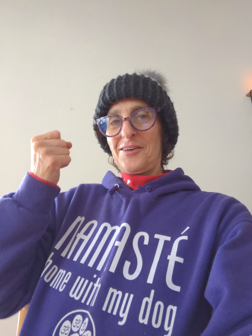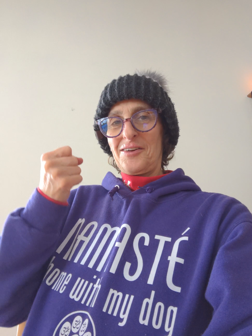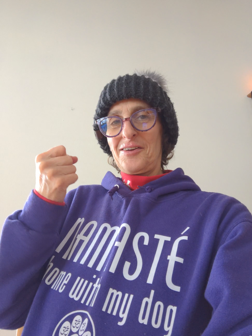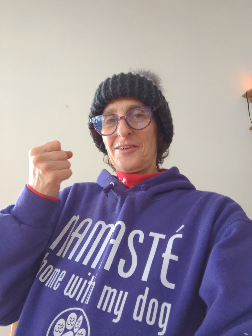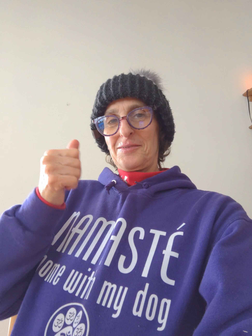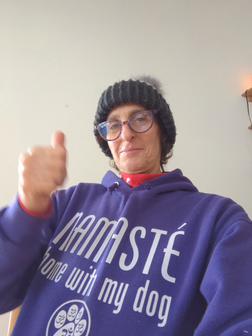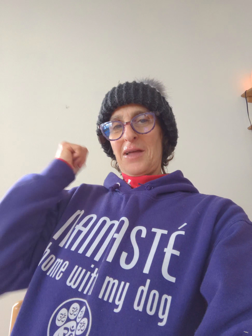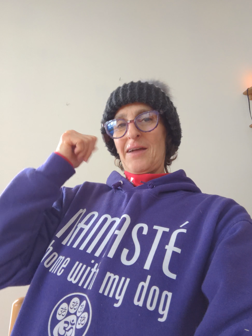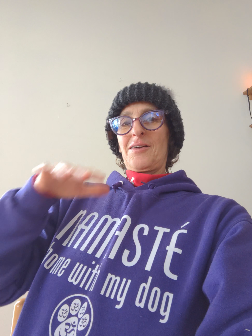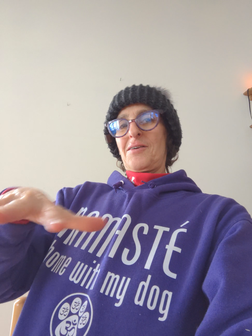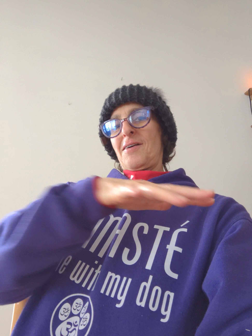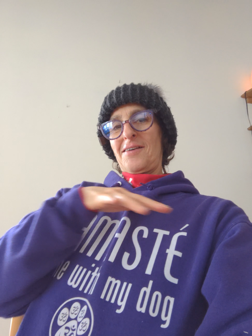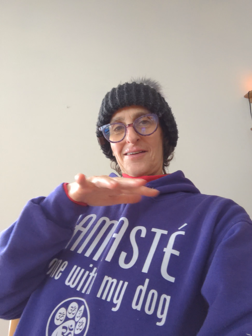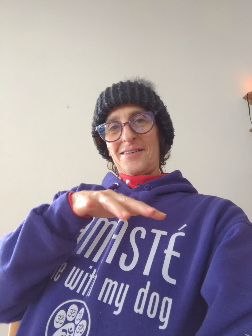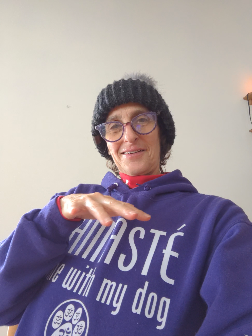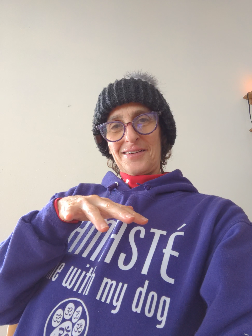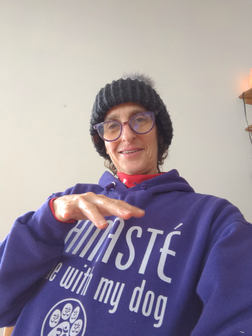backyard